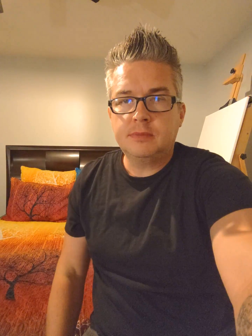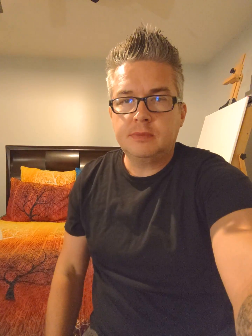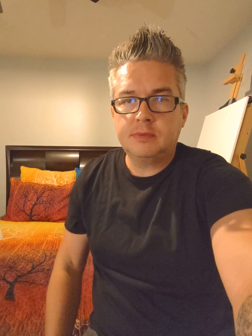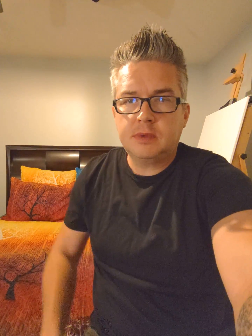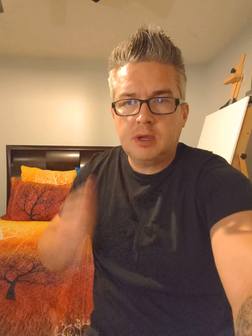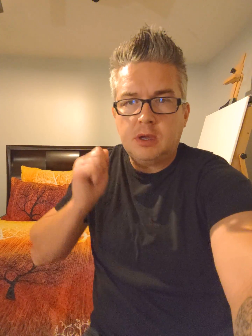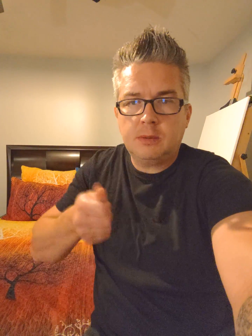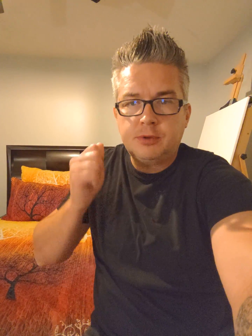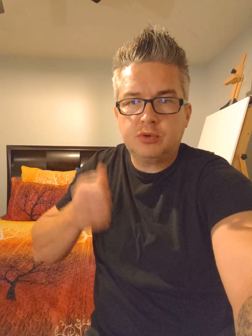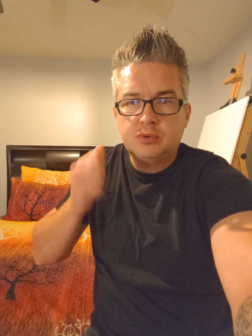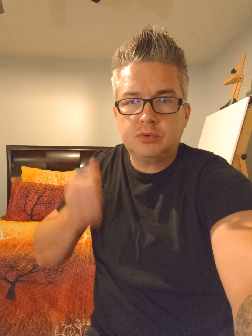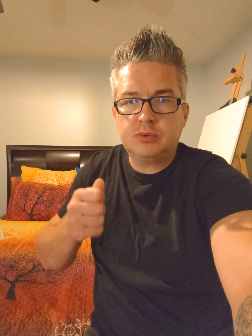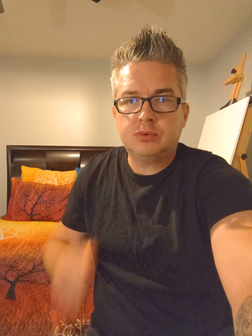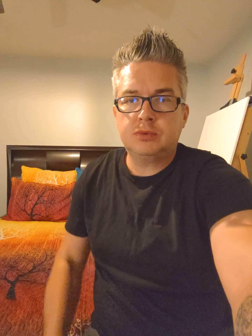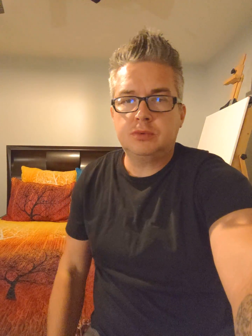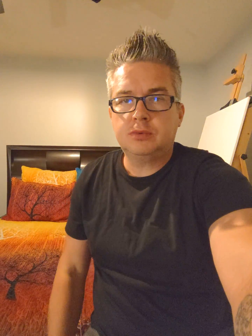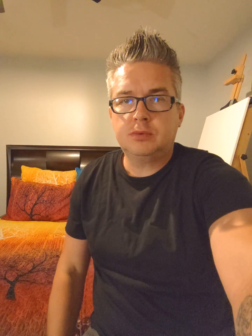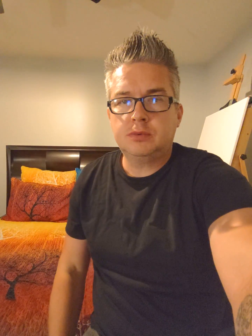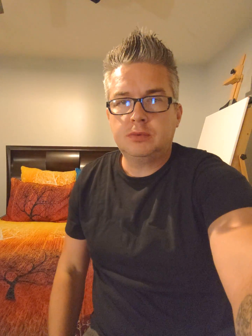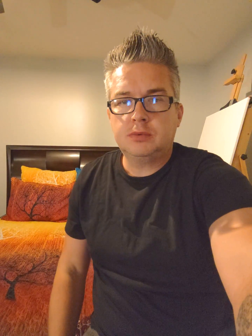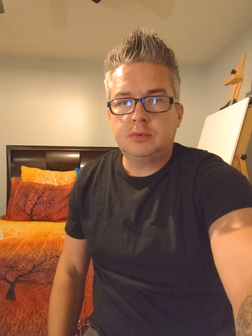hammer